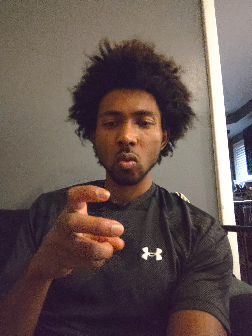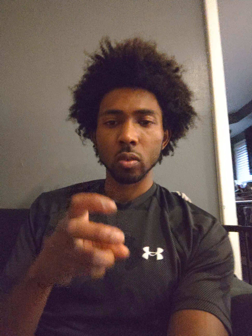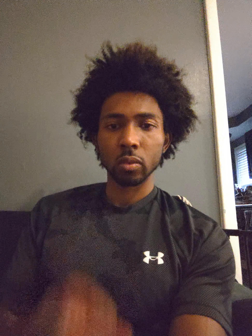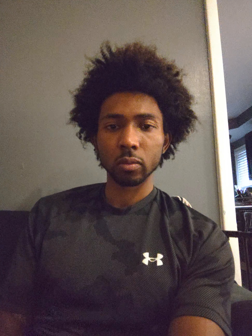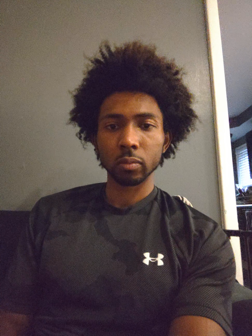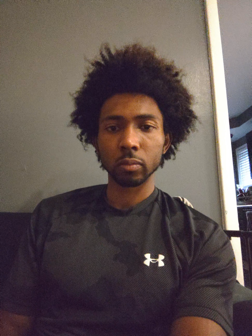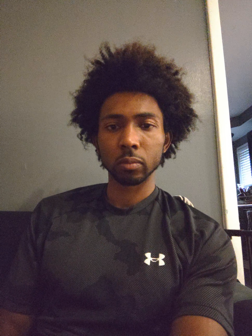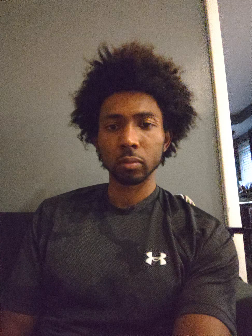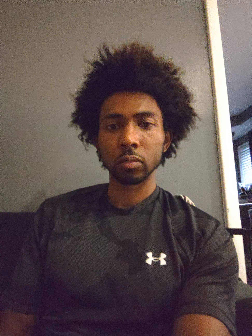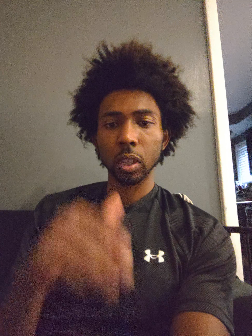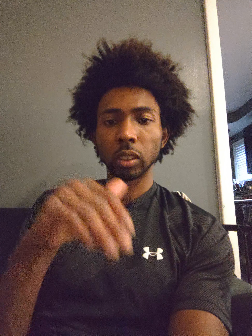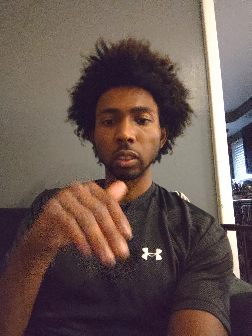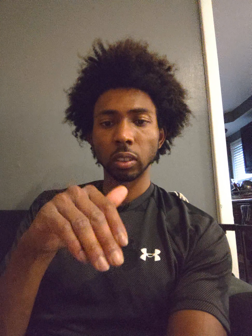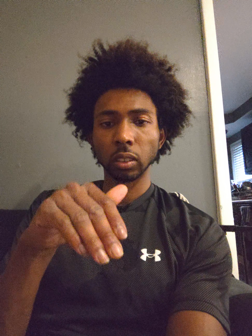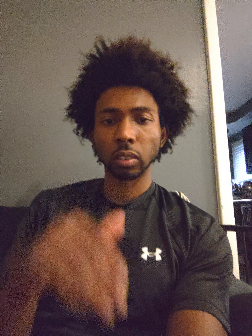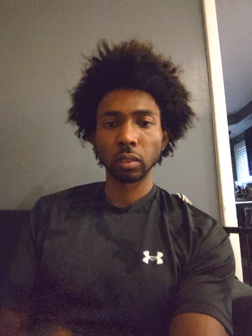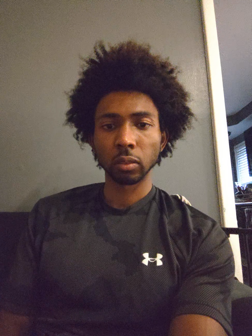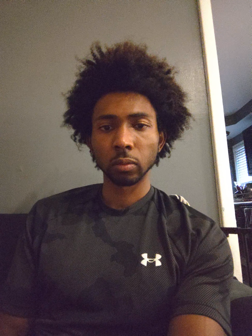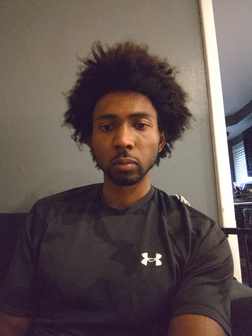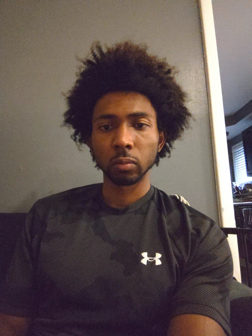doctor